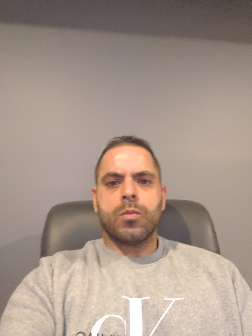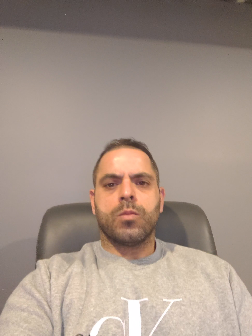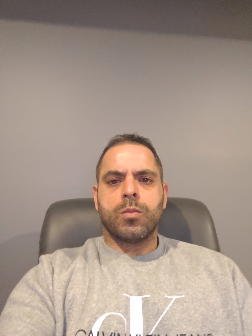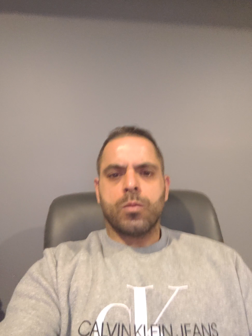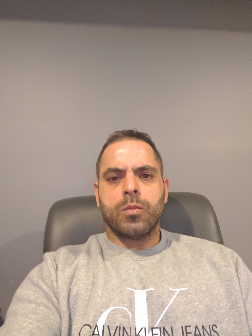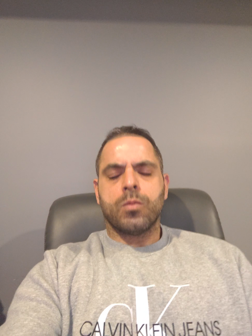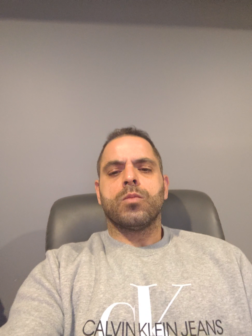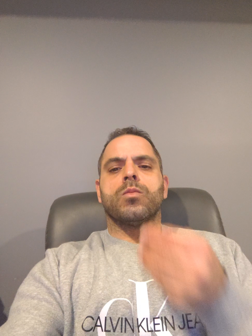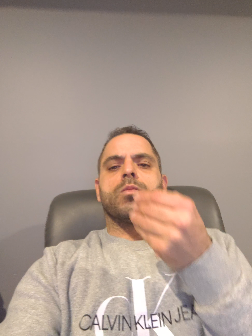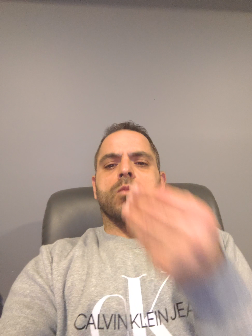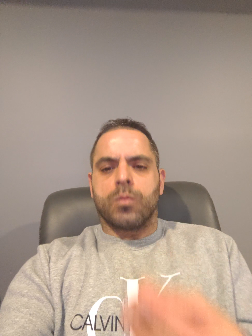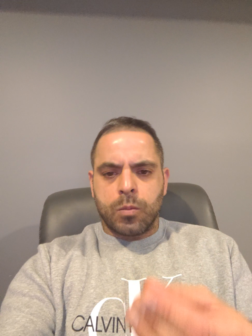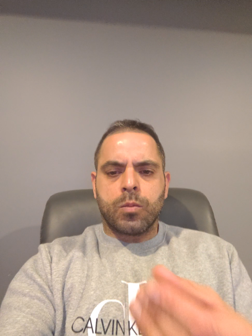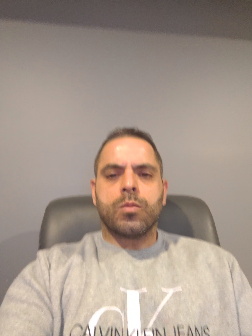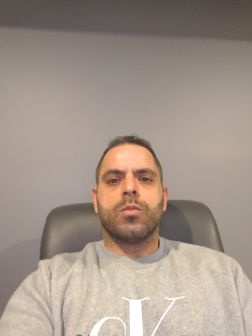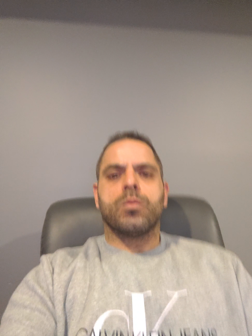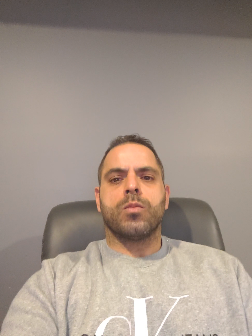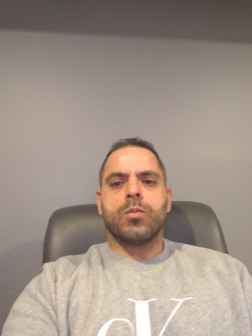give